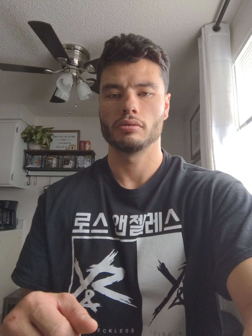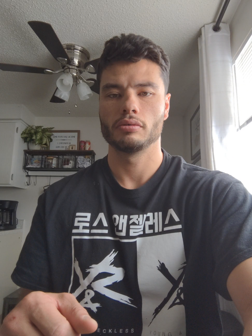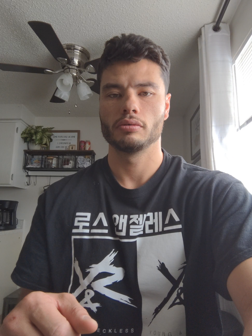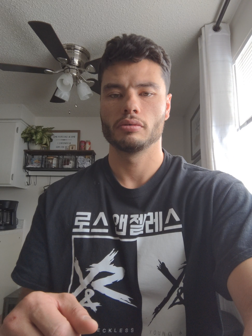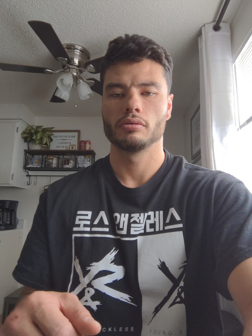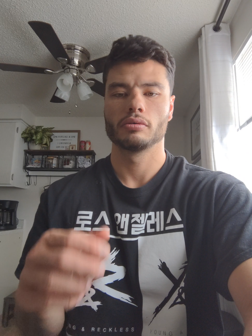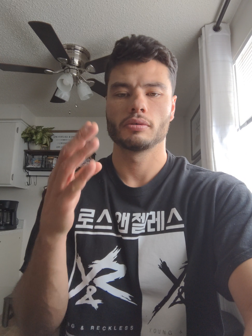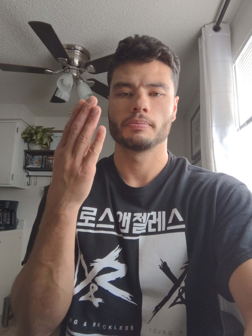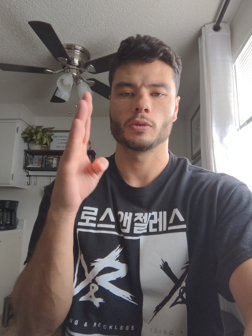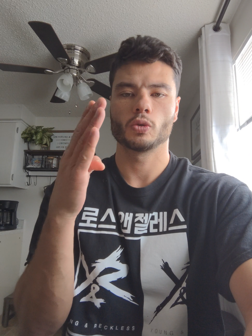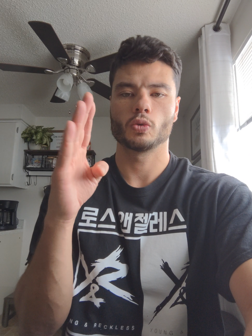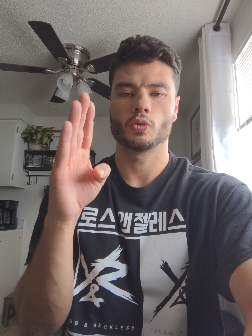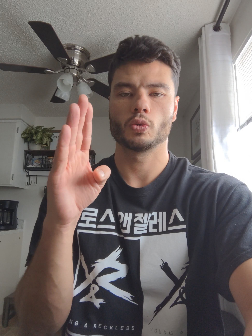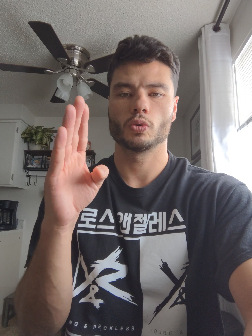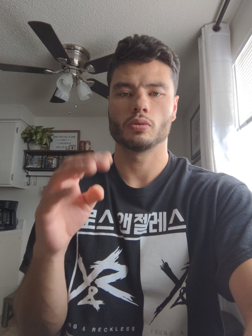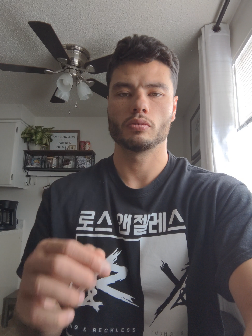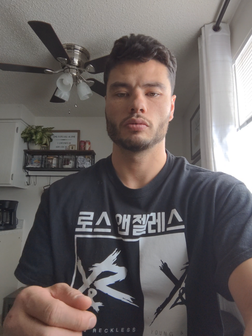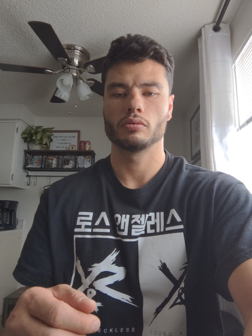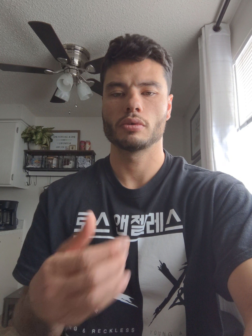blue